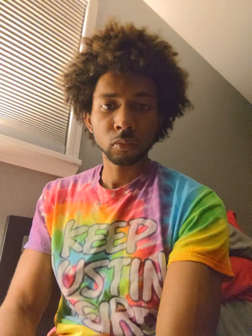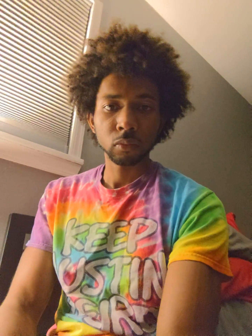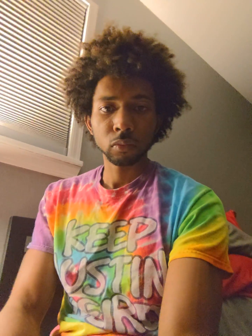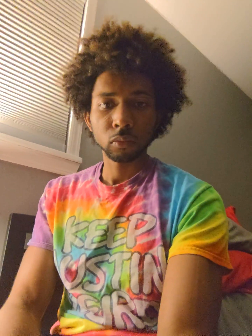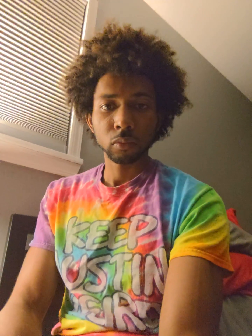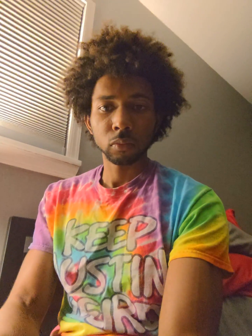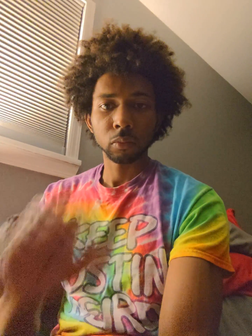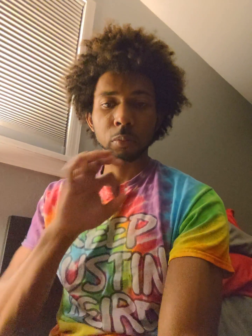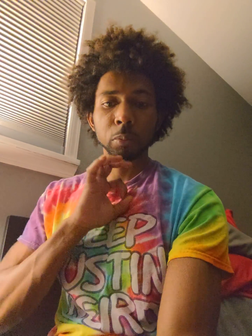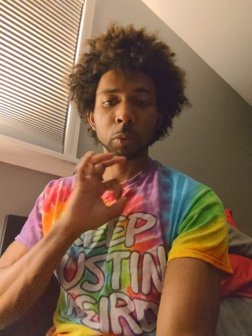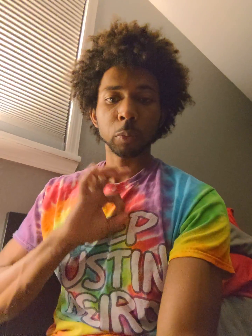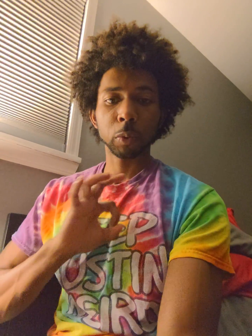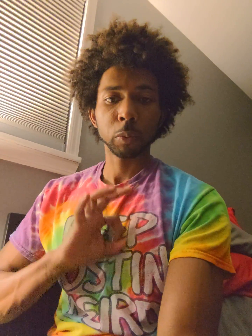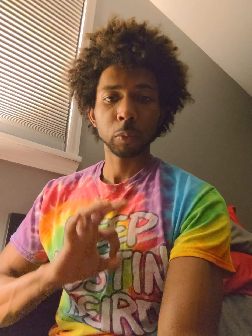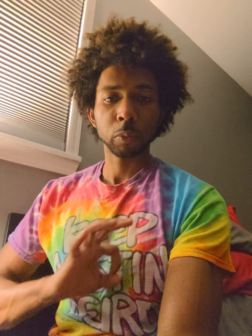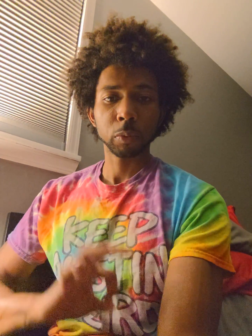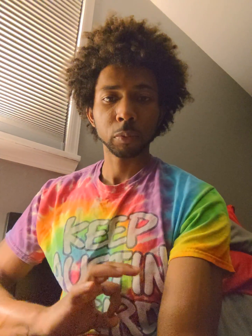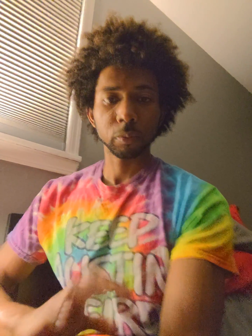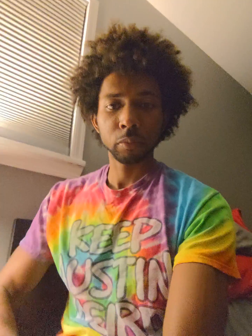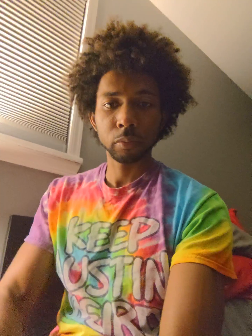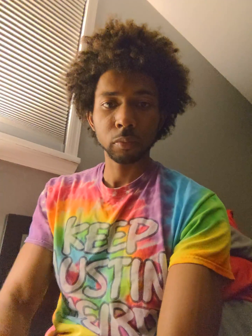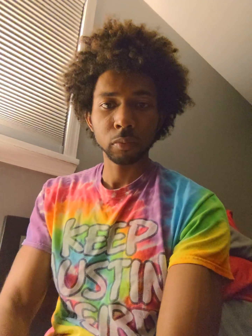button